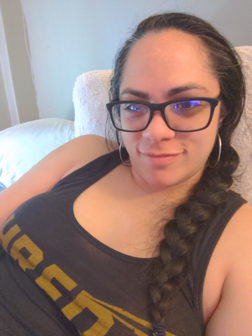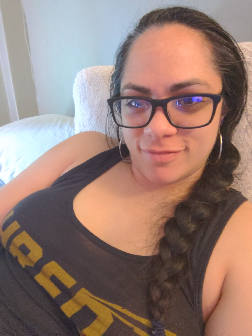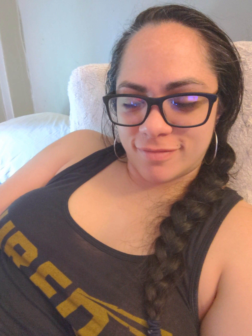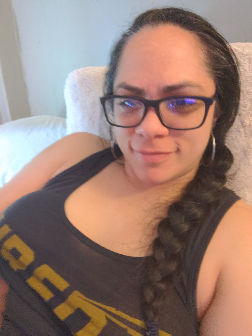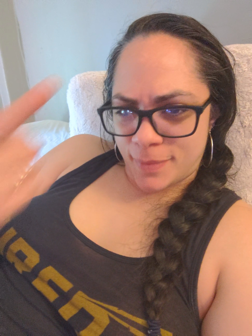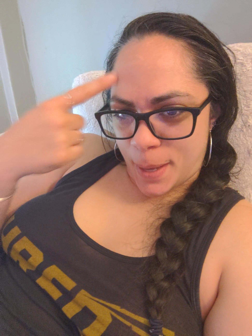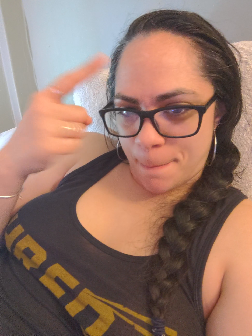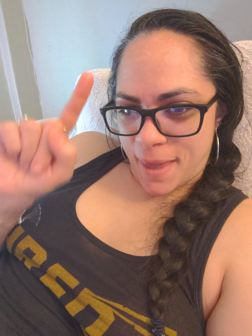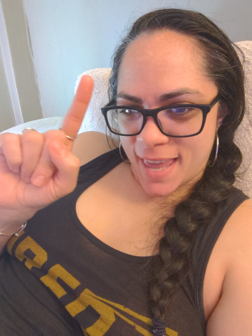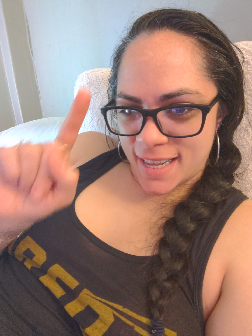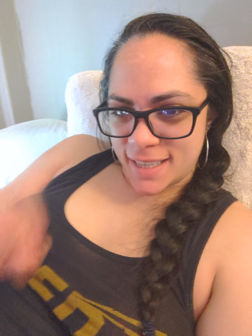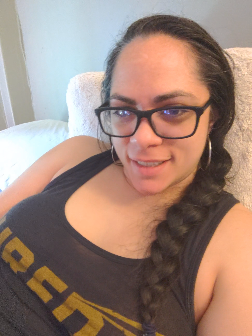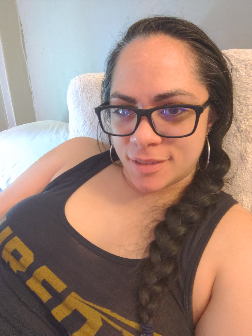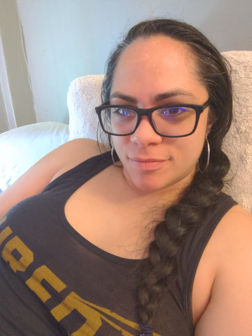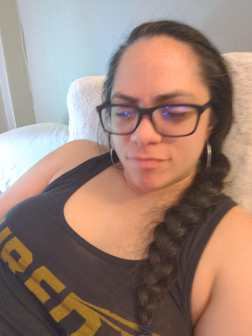penny